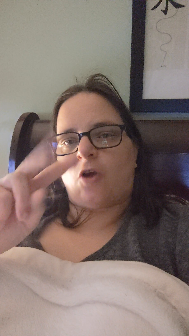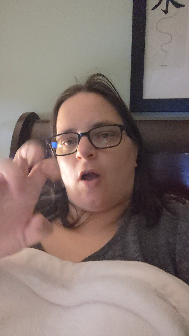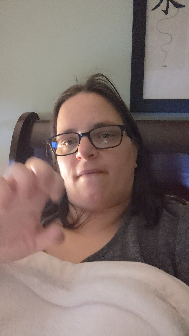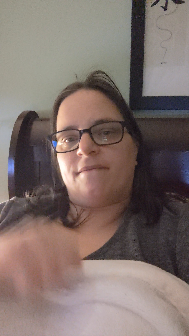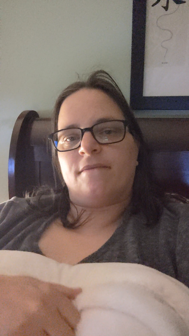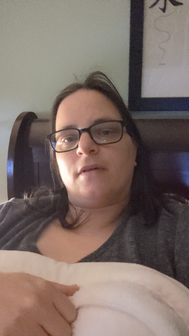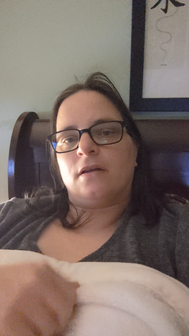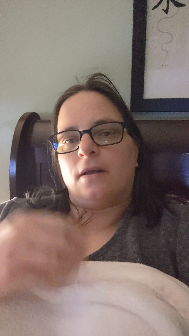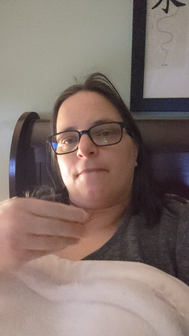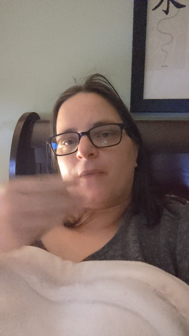buy